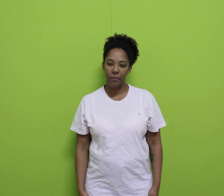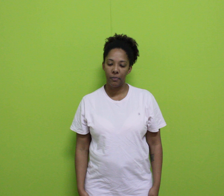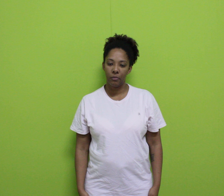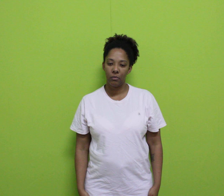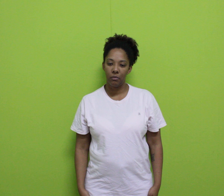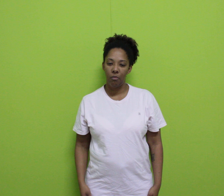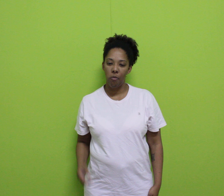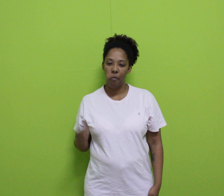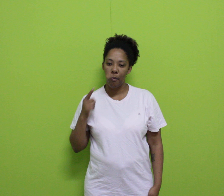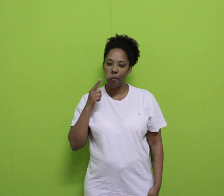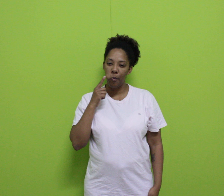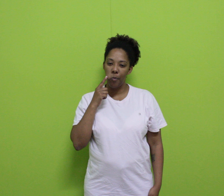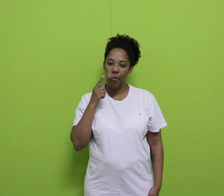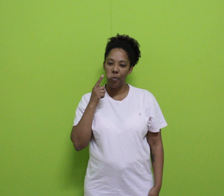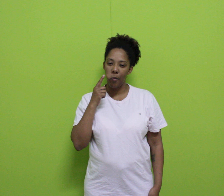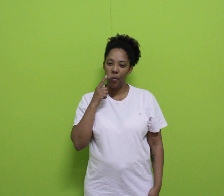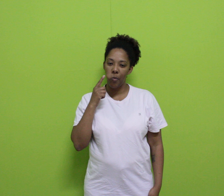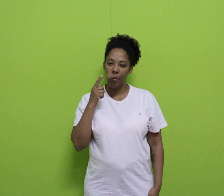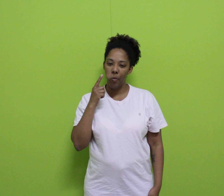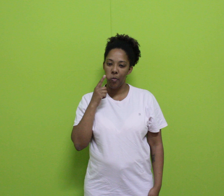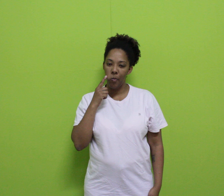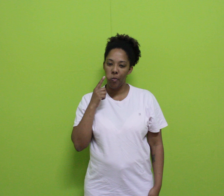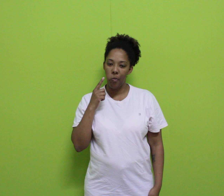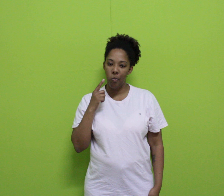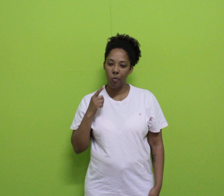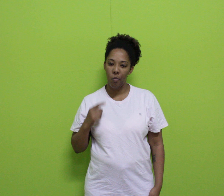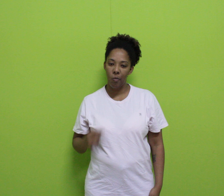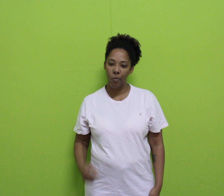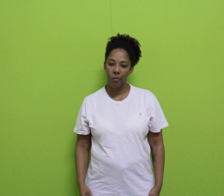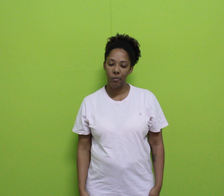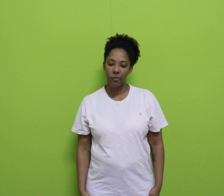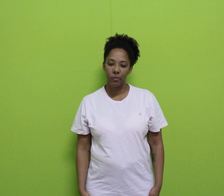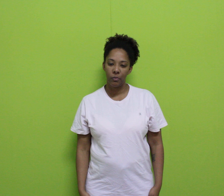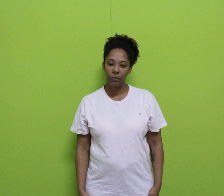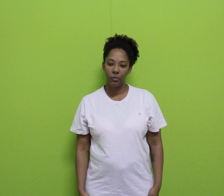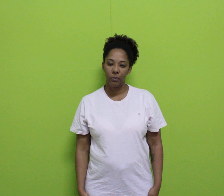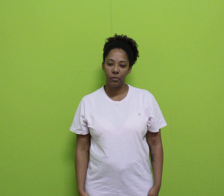bala